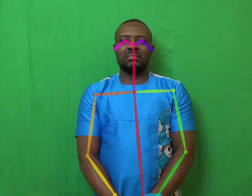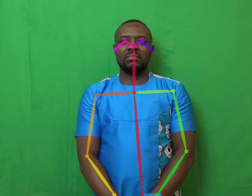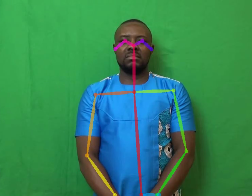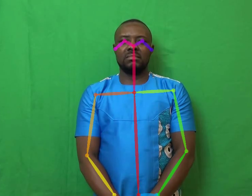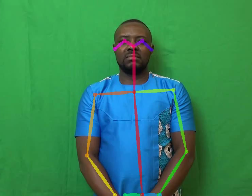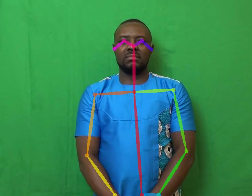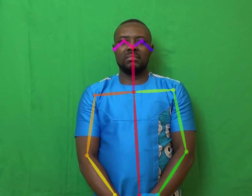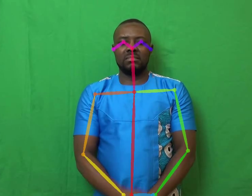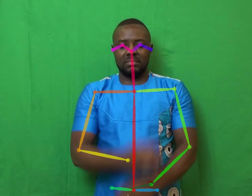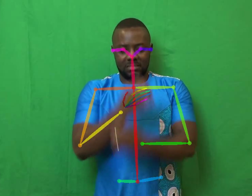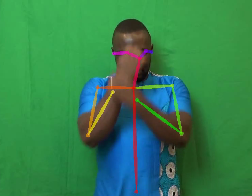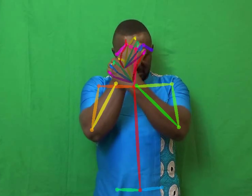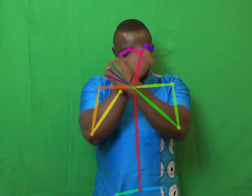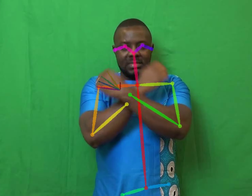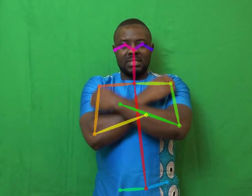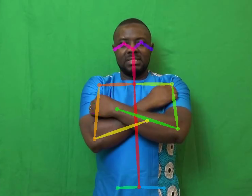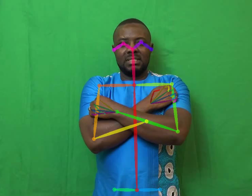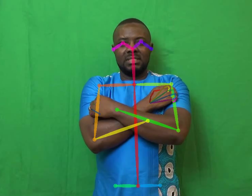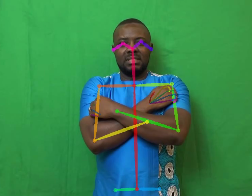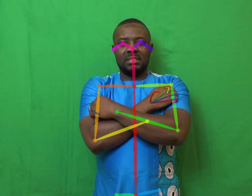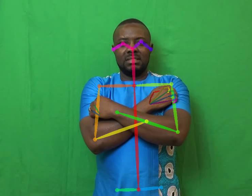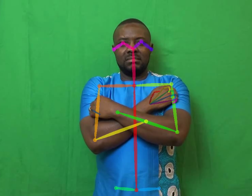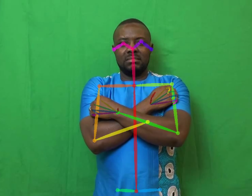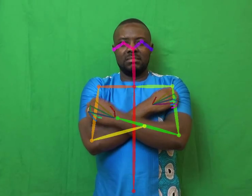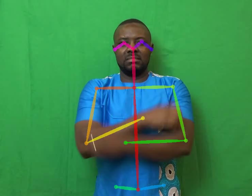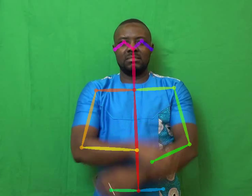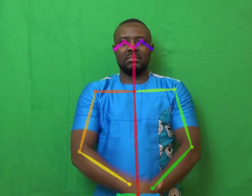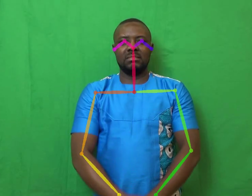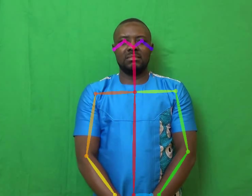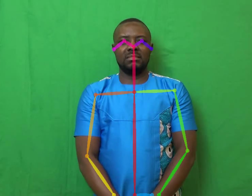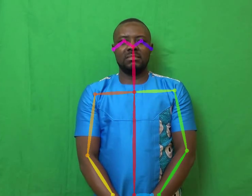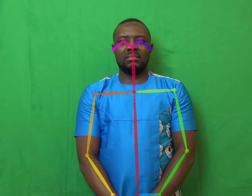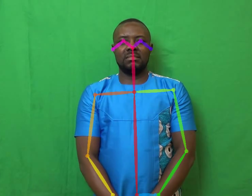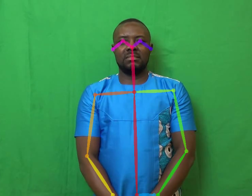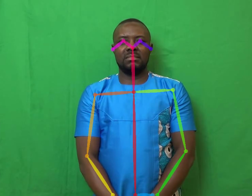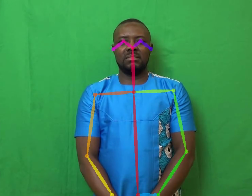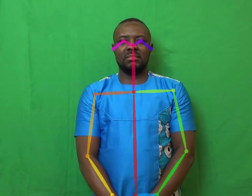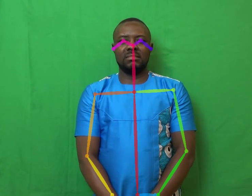Egypt